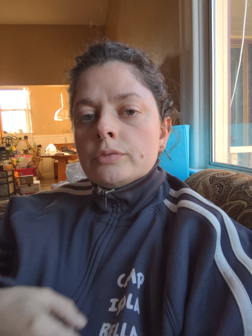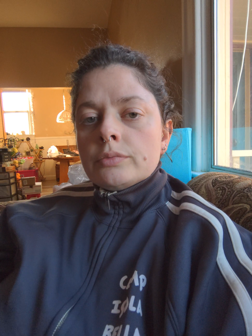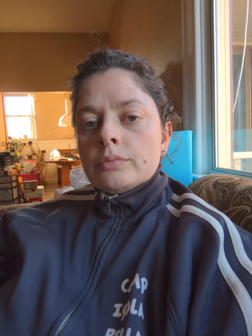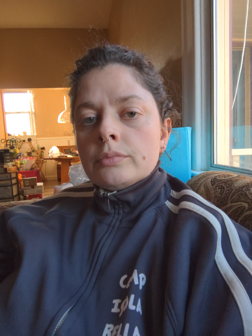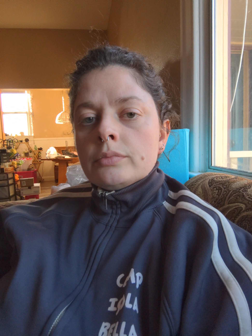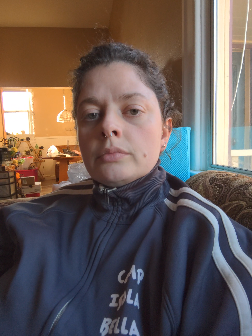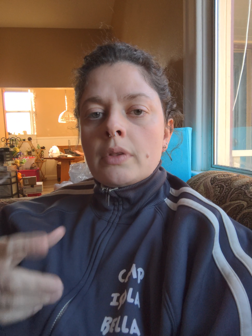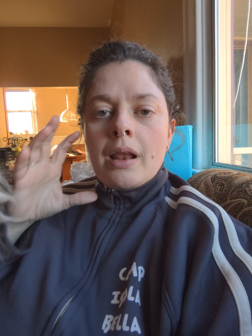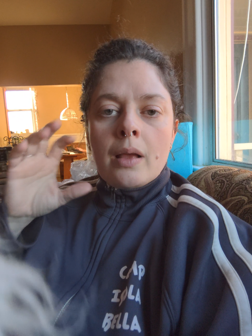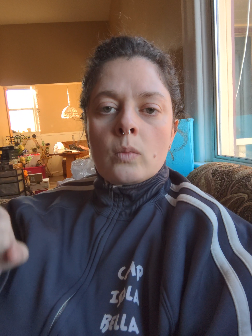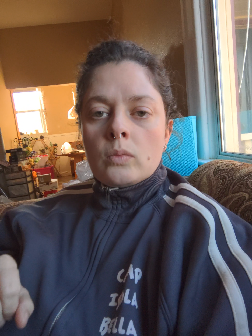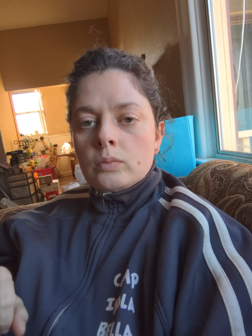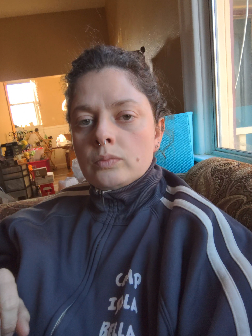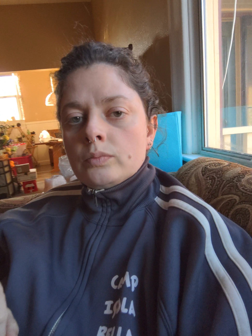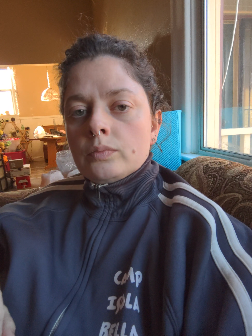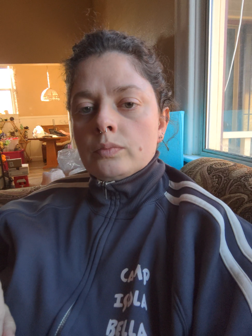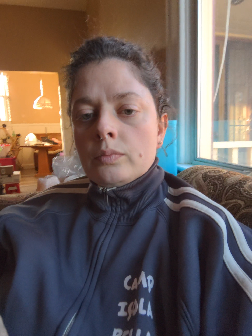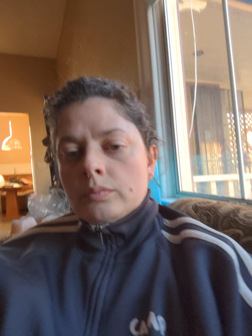loud